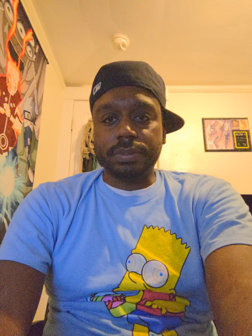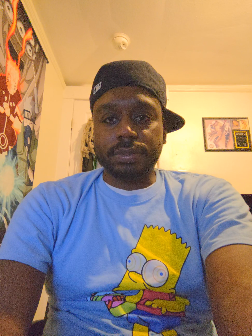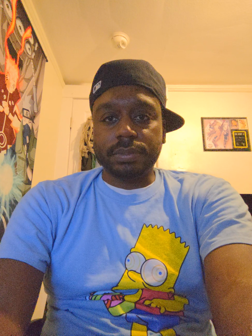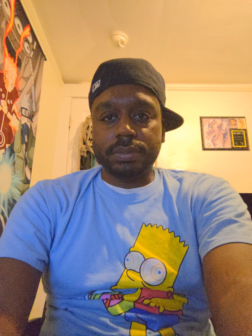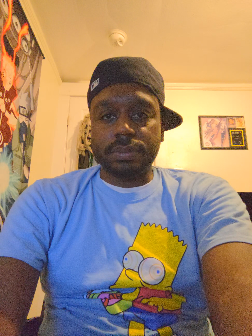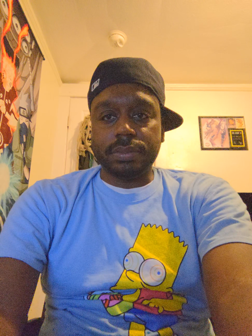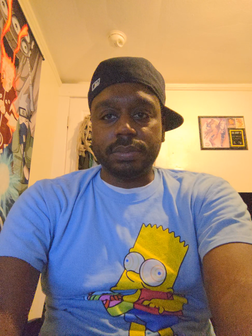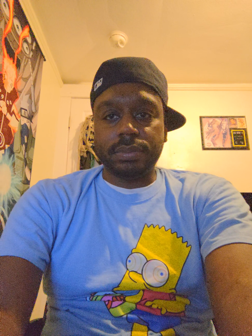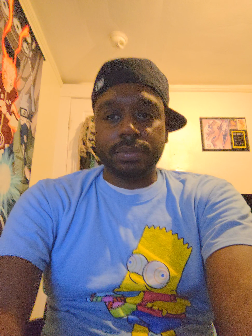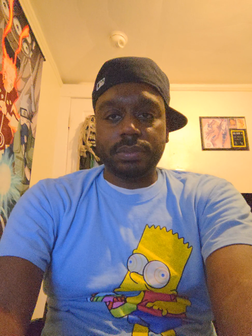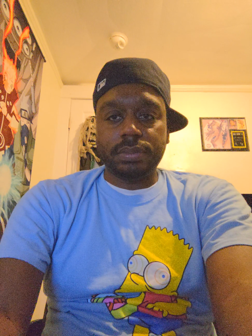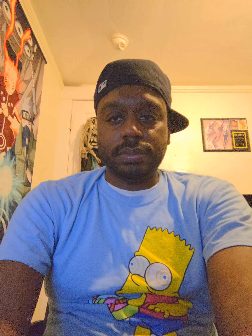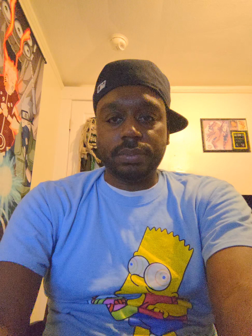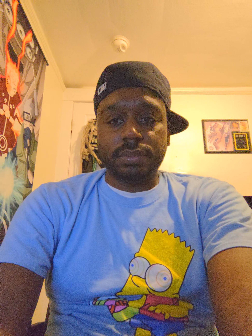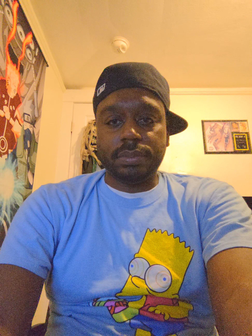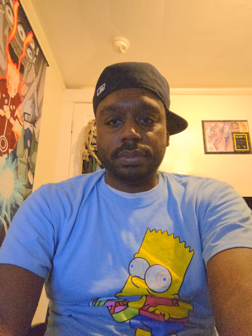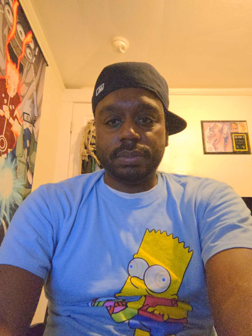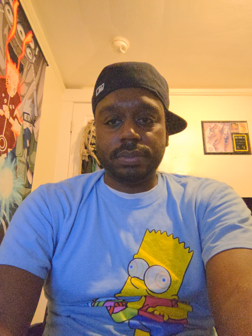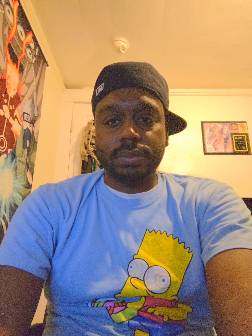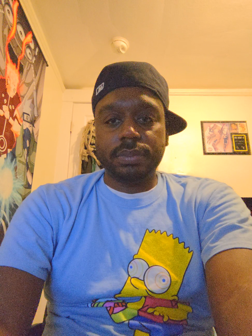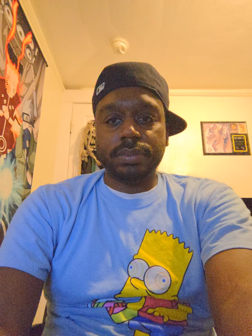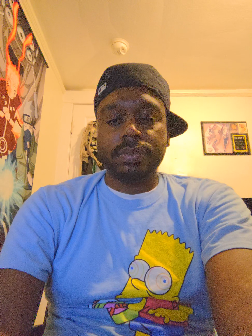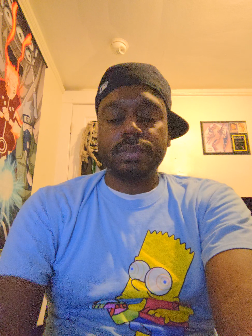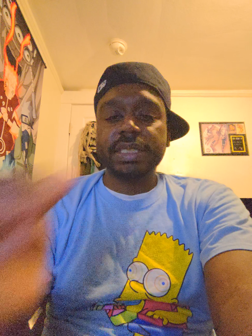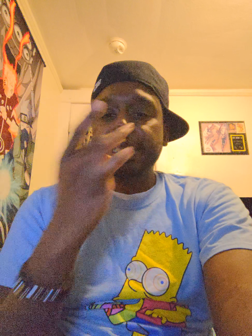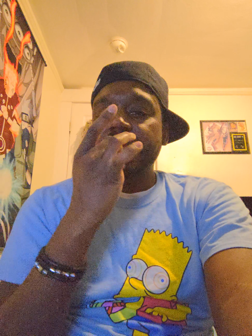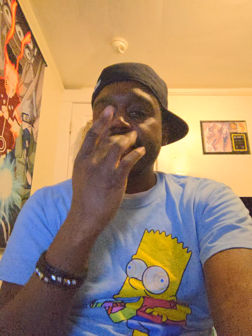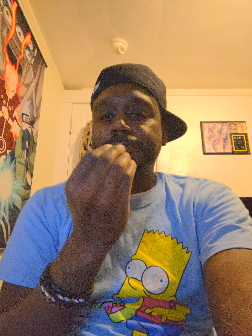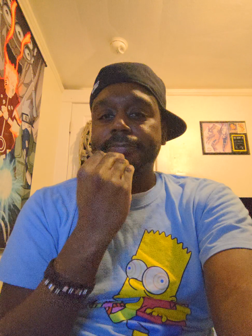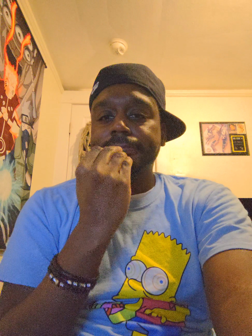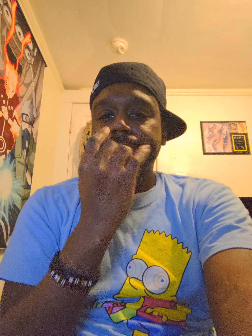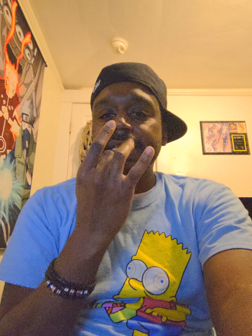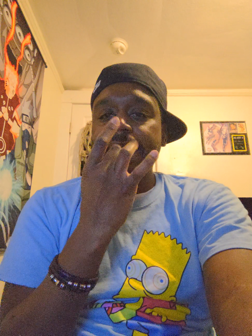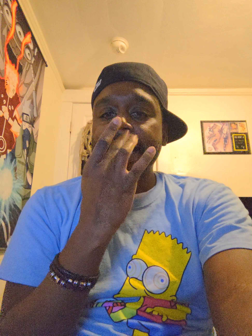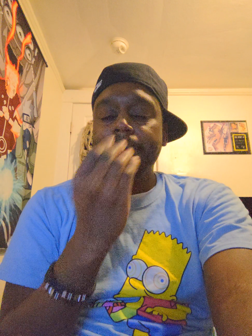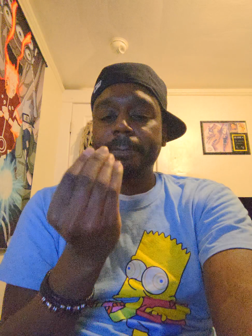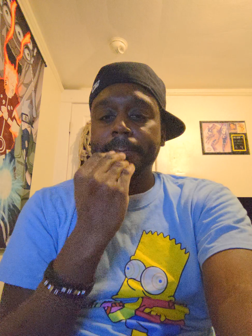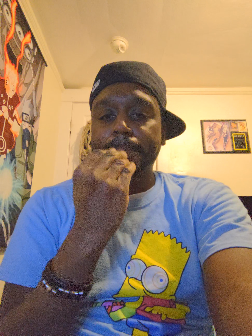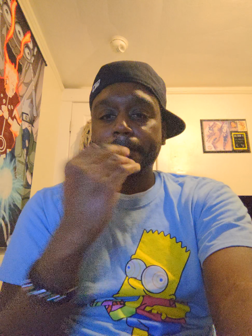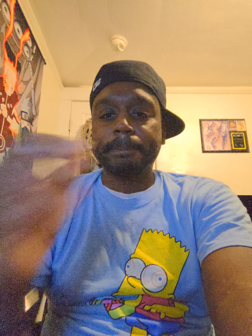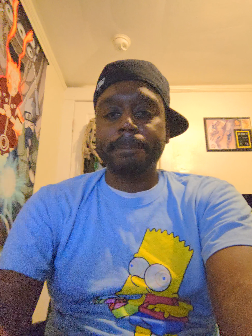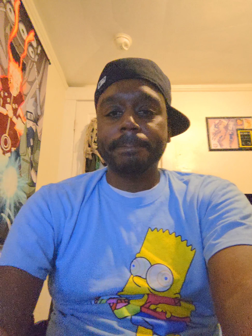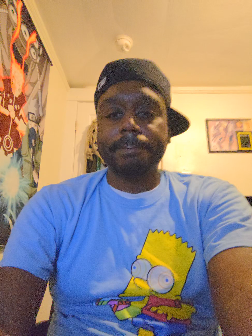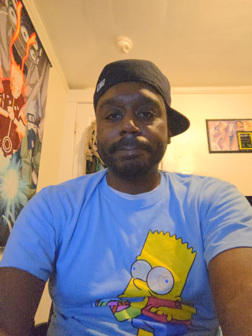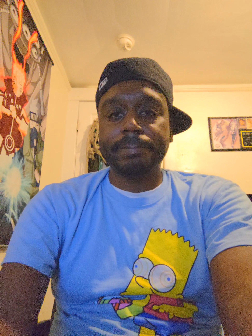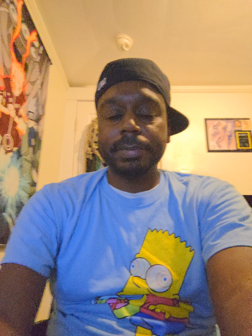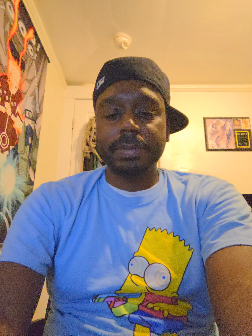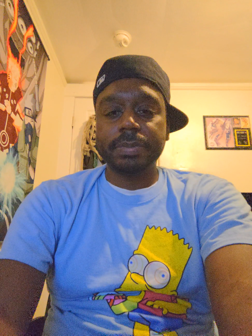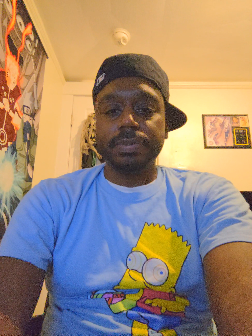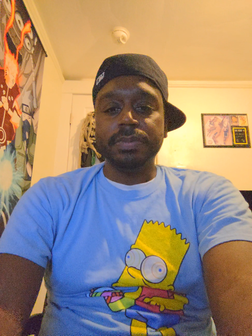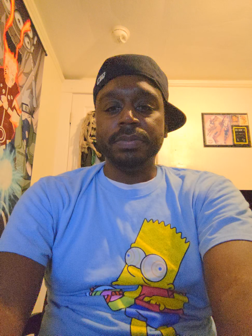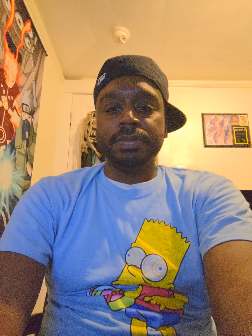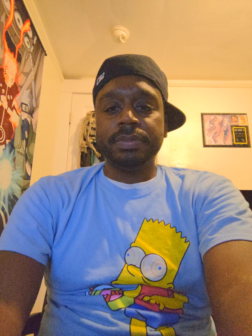snack